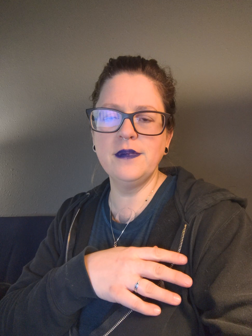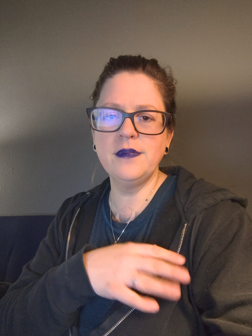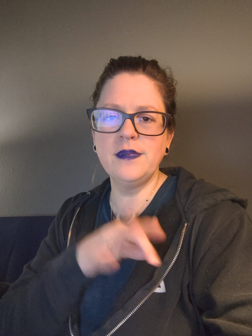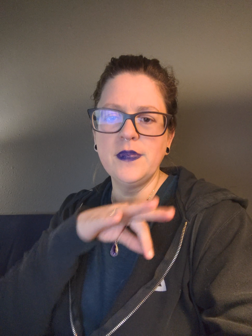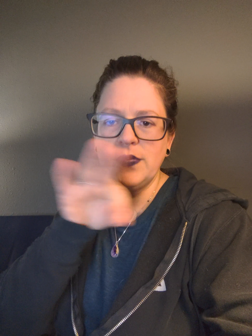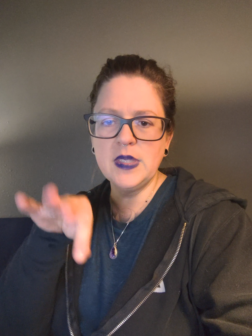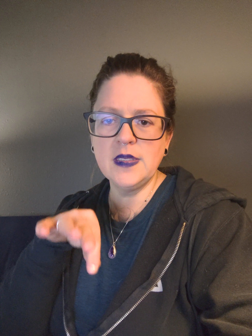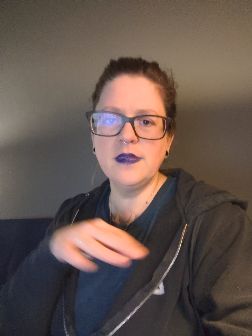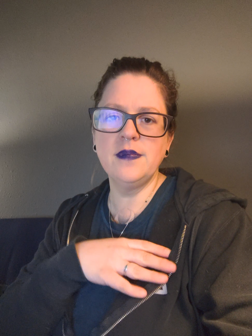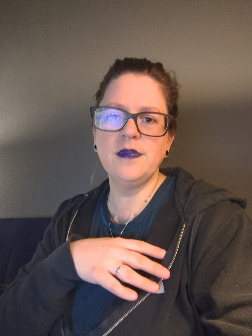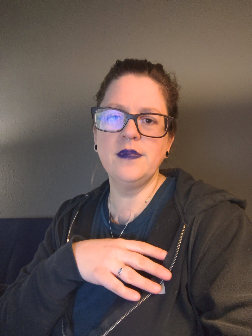feet